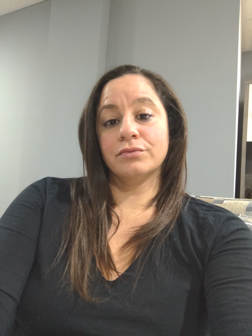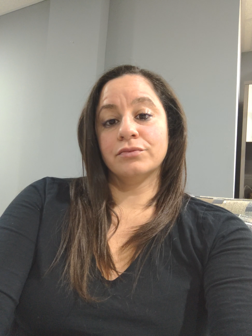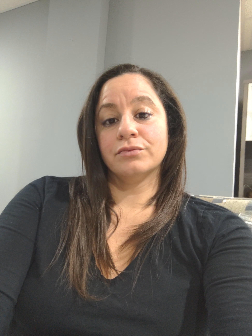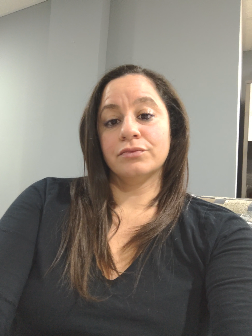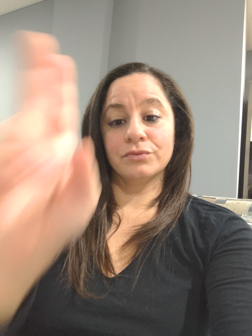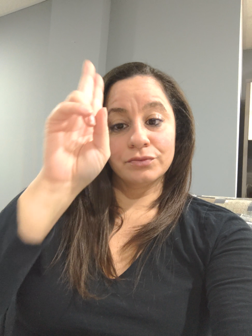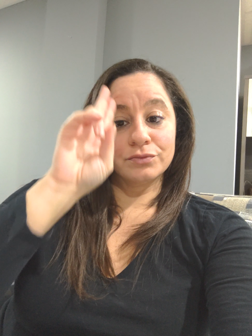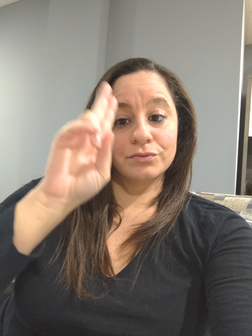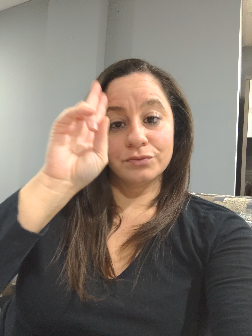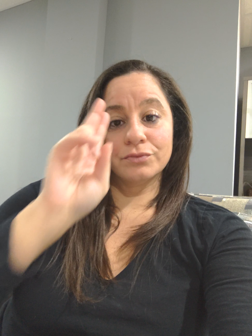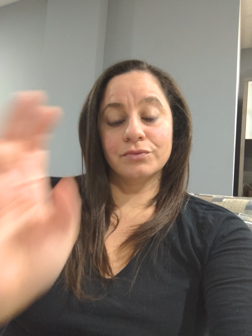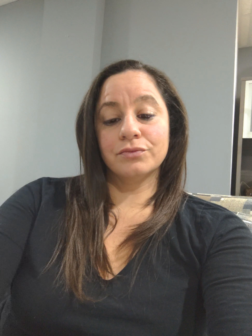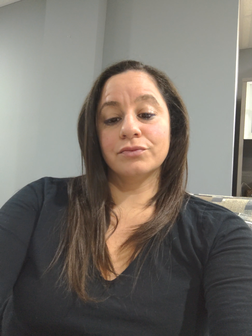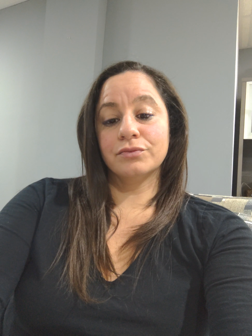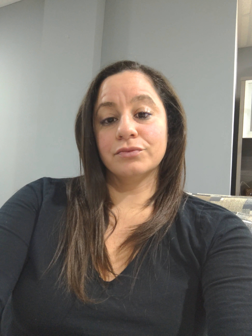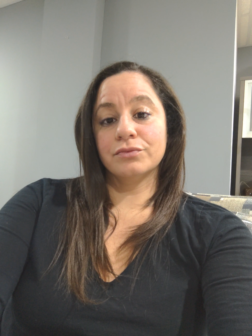uncle